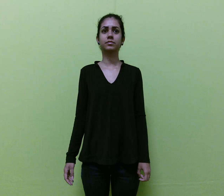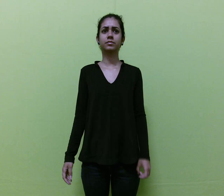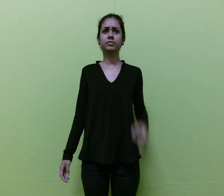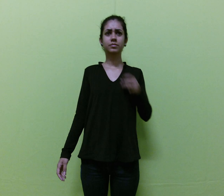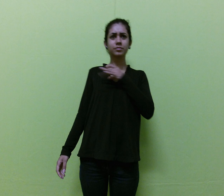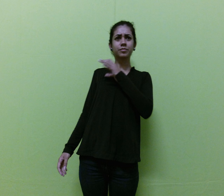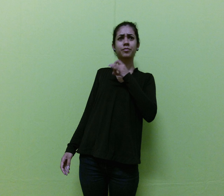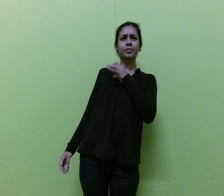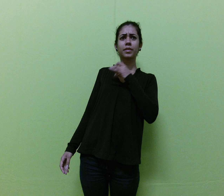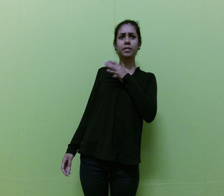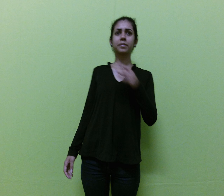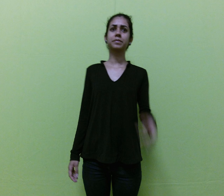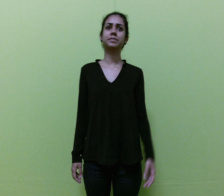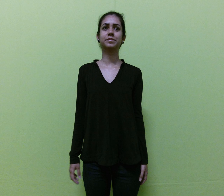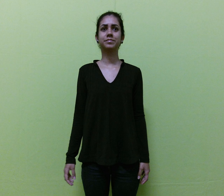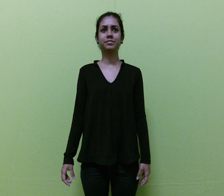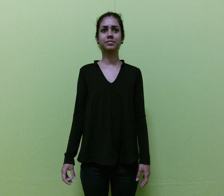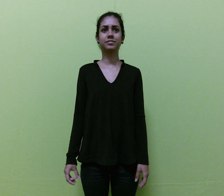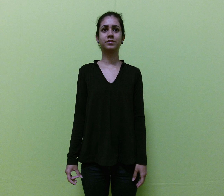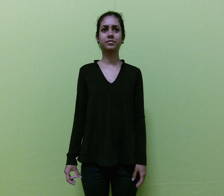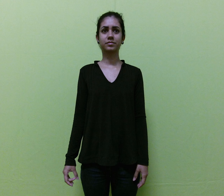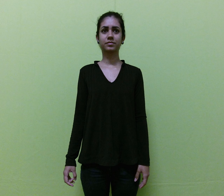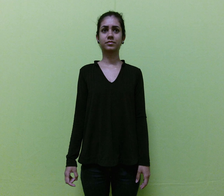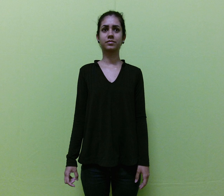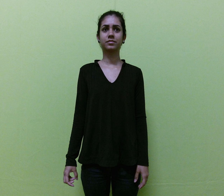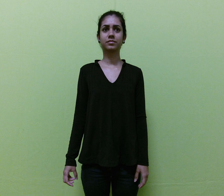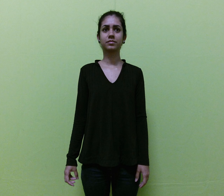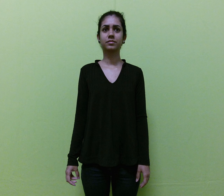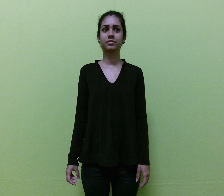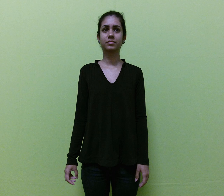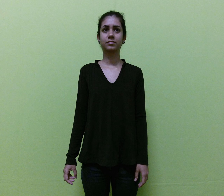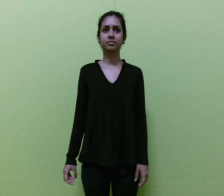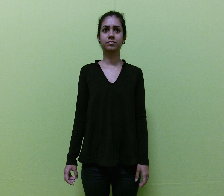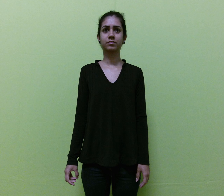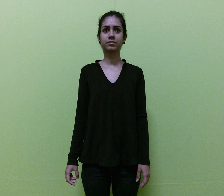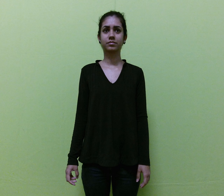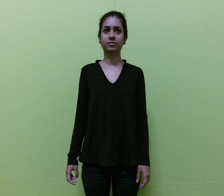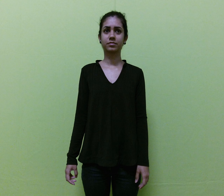medo